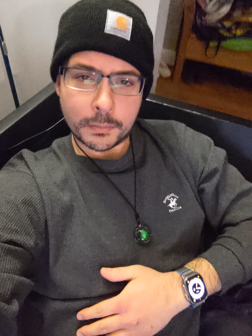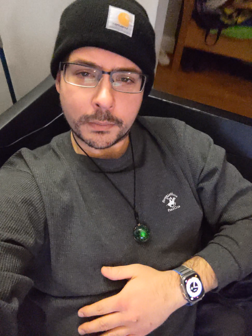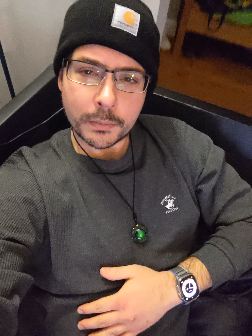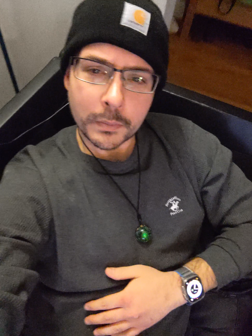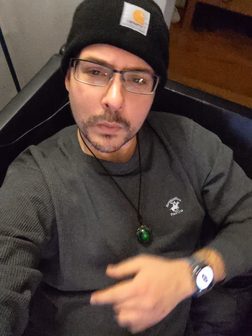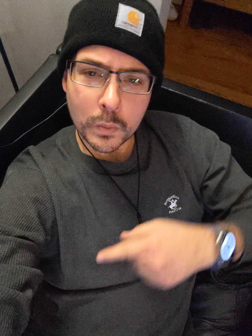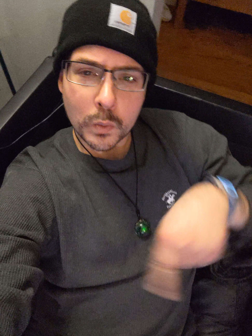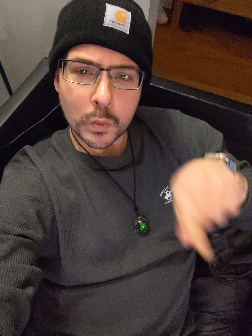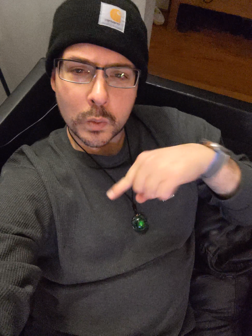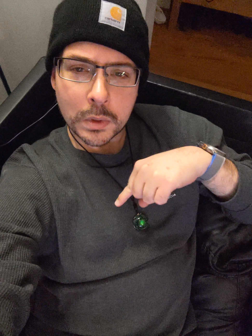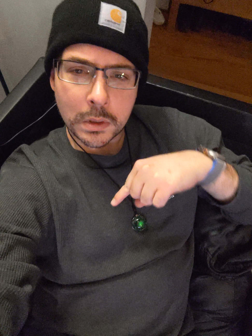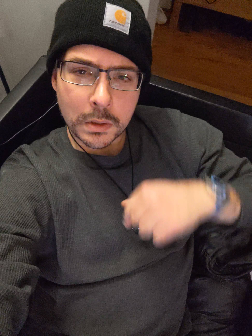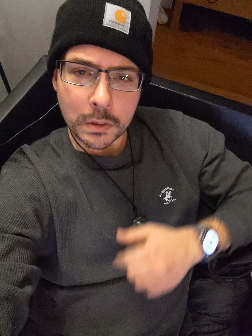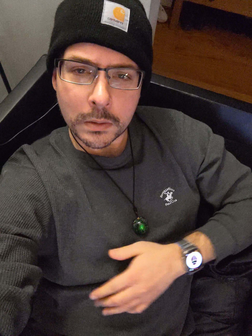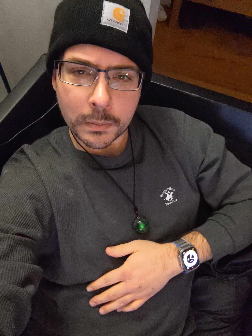we